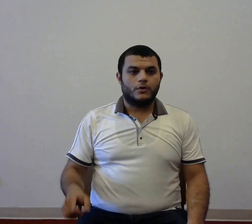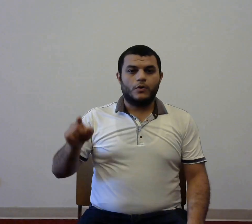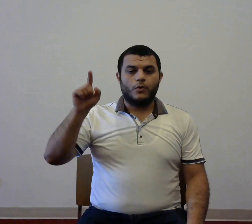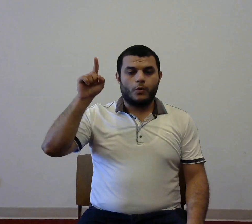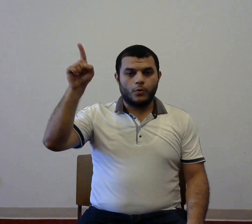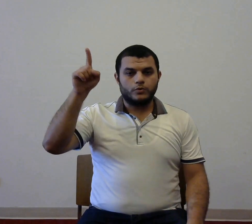orda